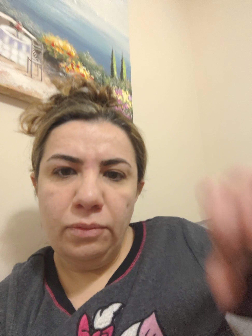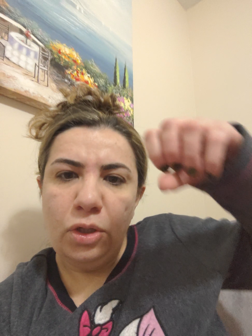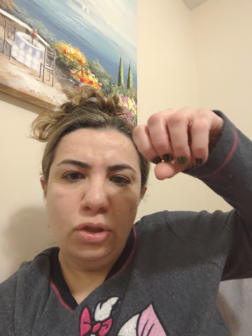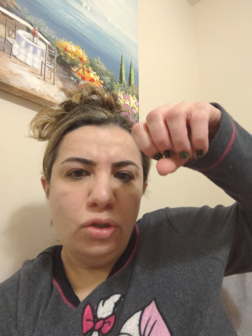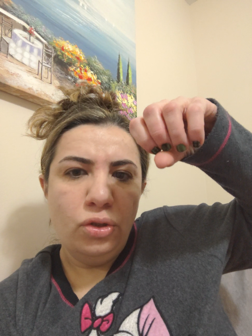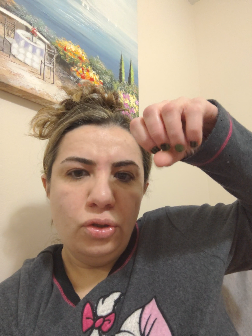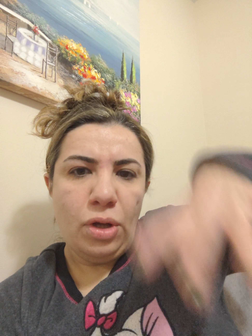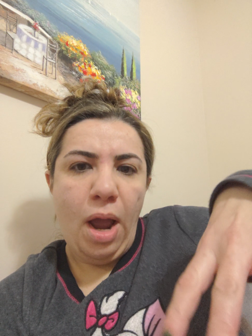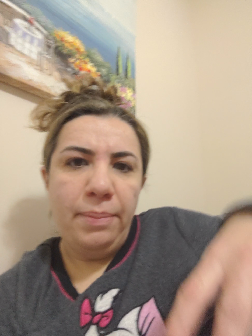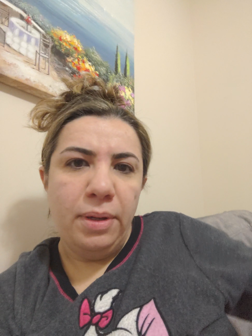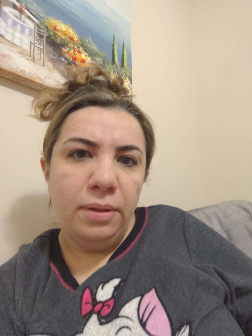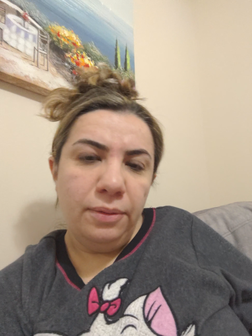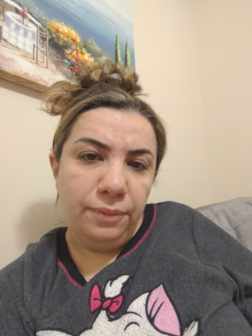drop